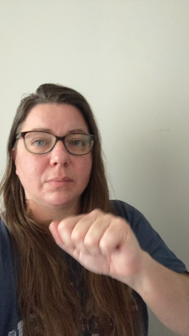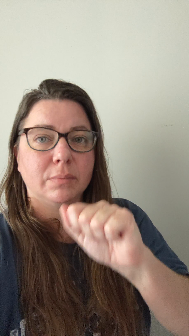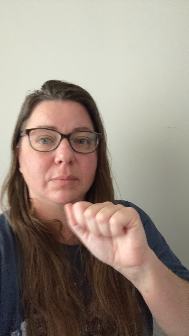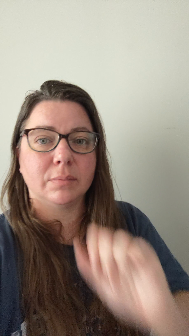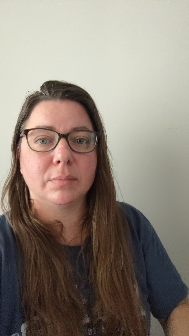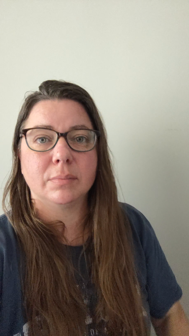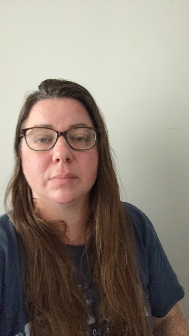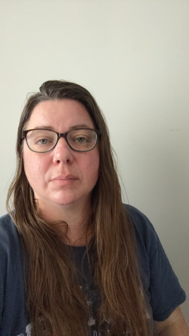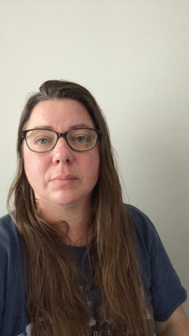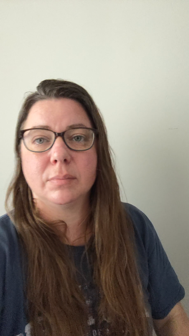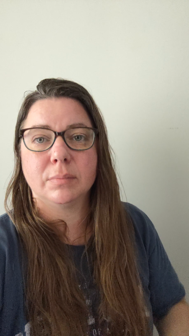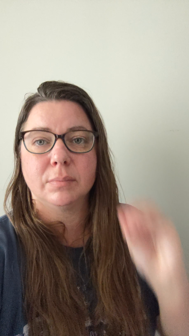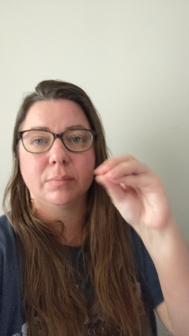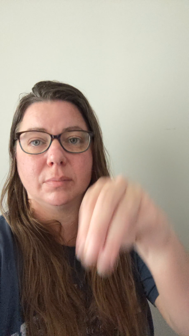put